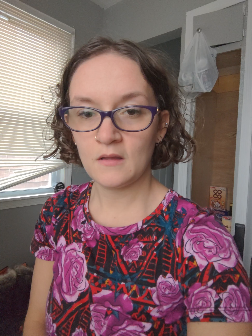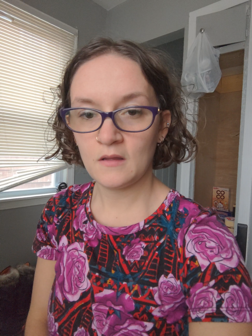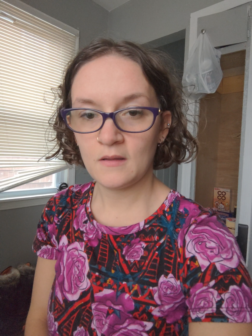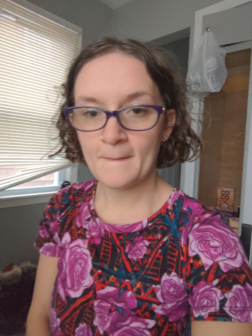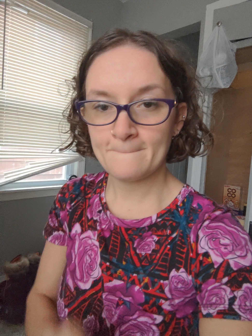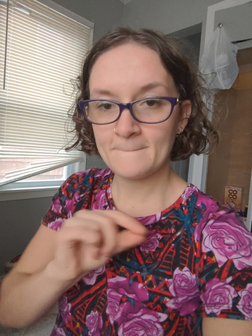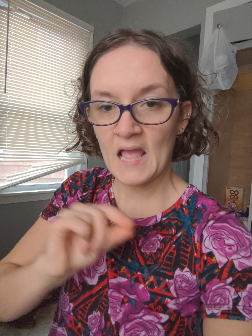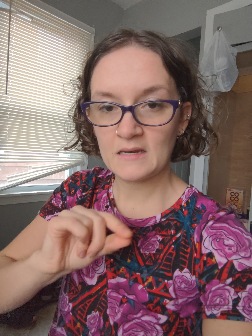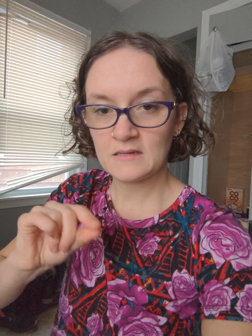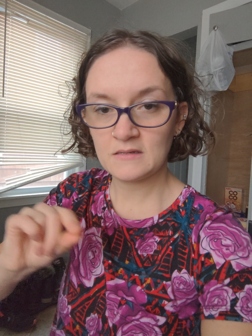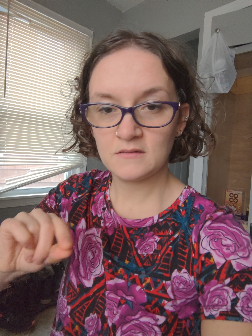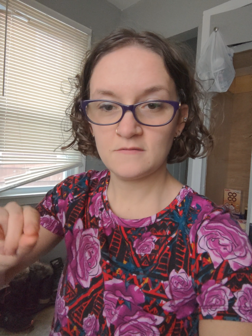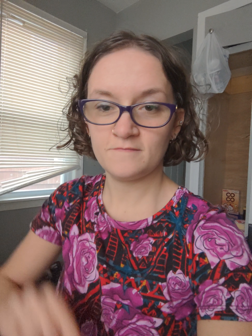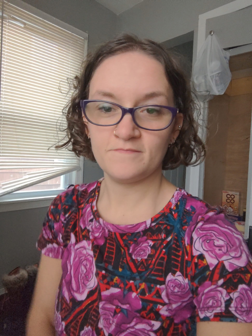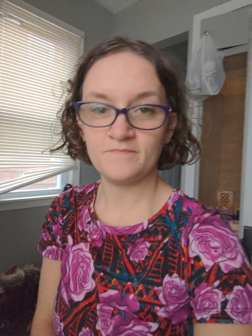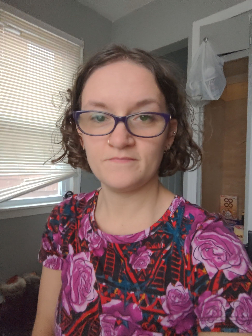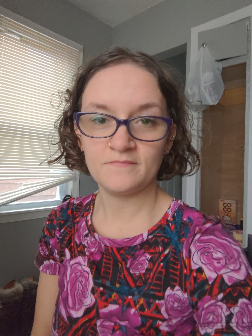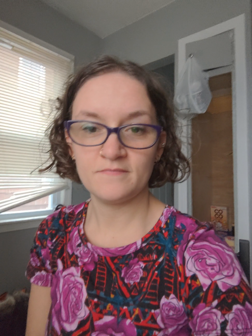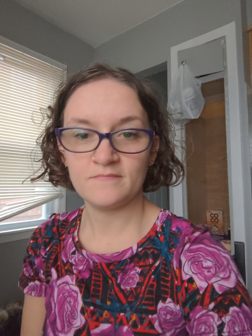pen